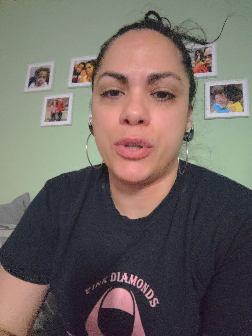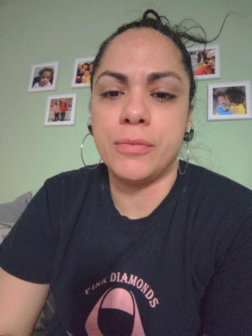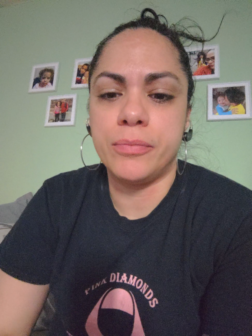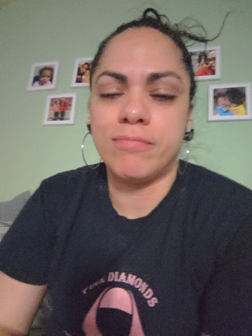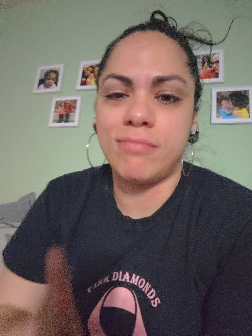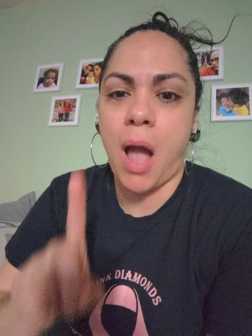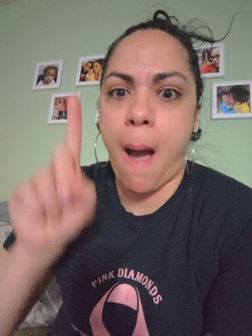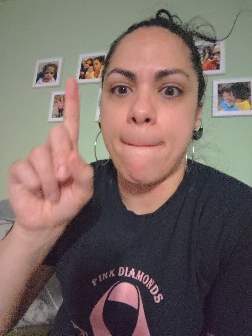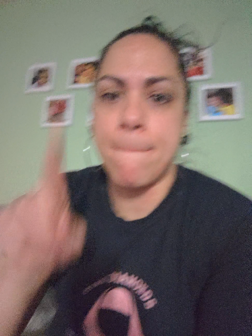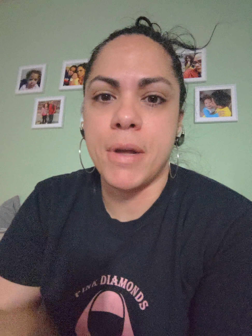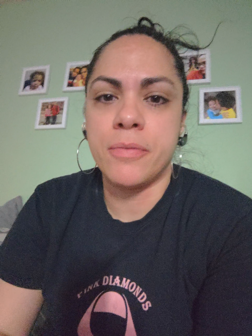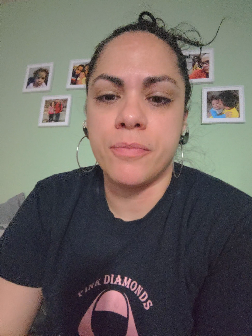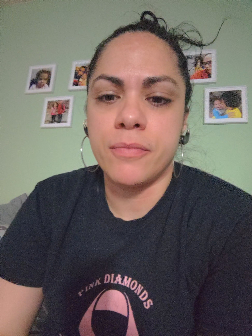up